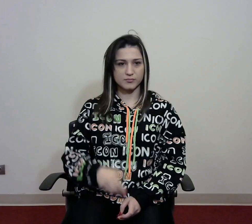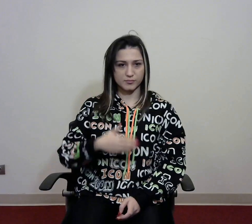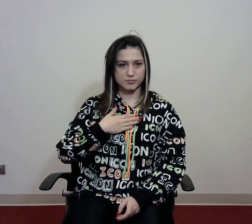mən